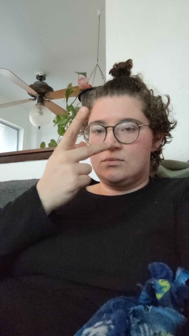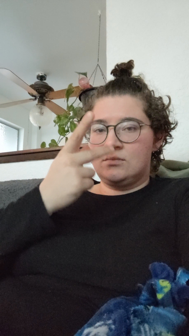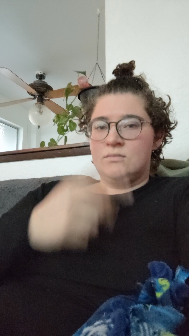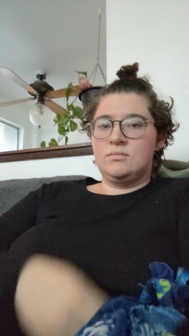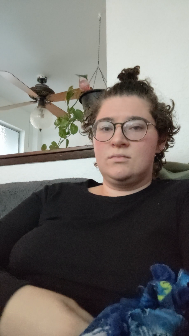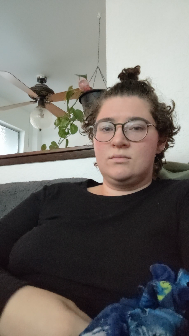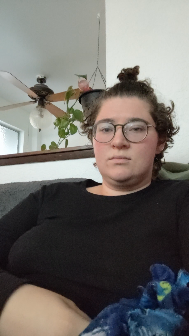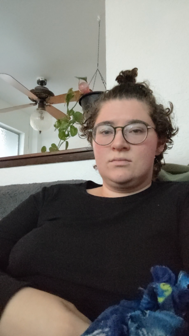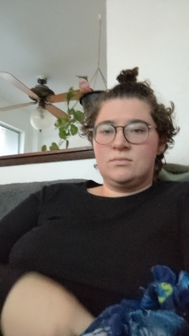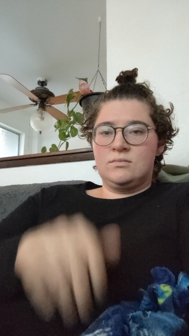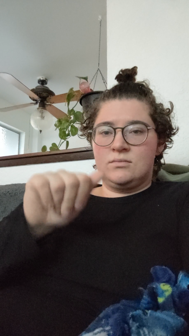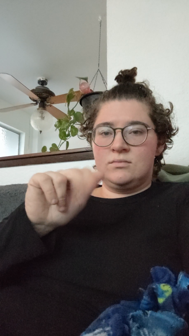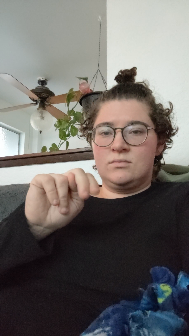an